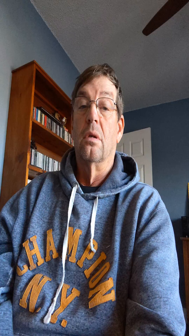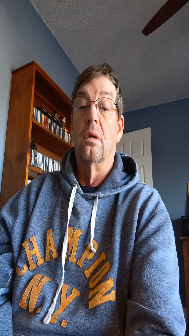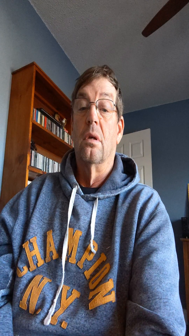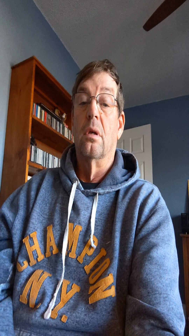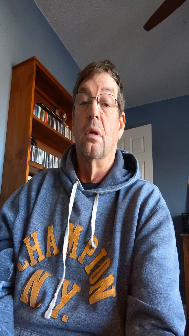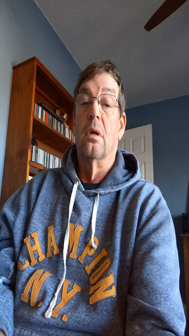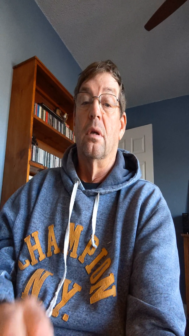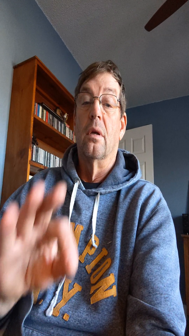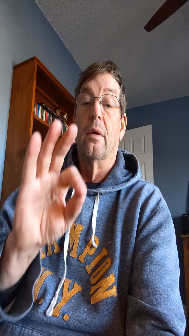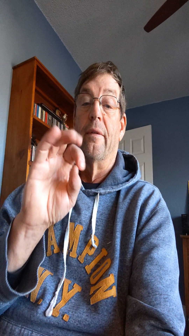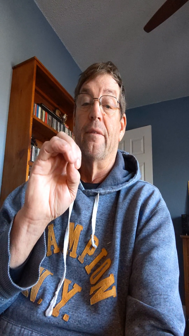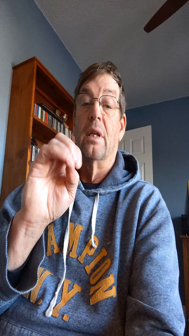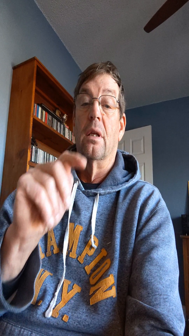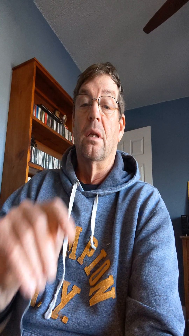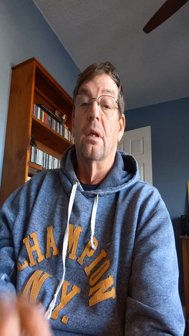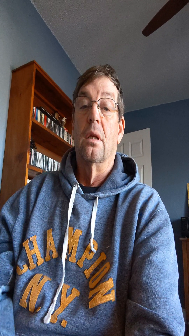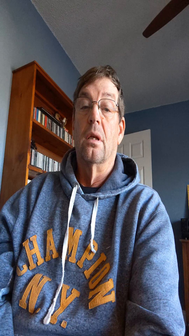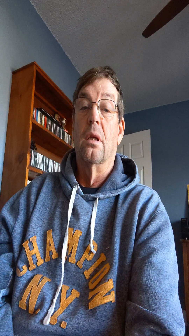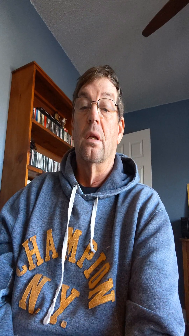feet